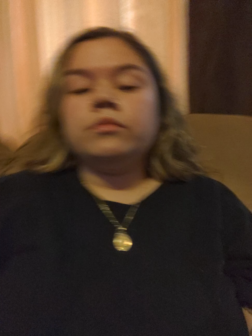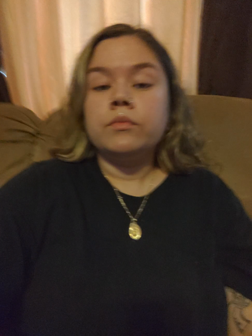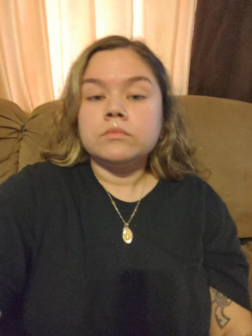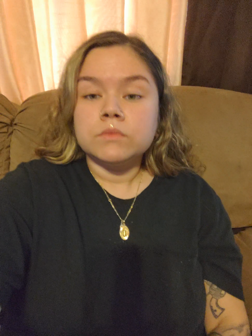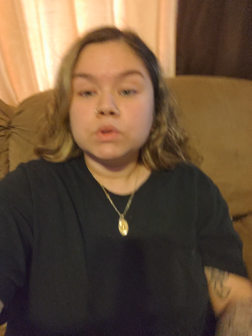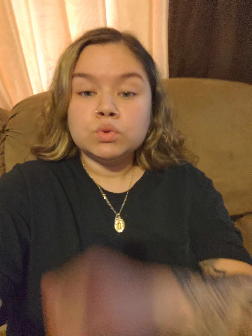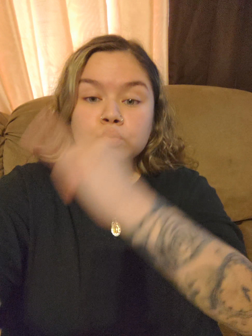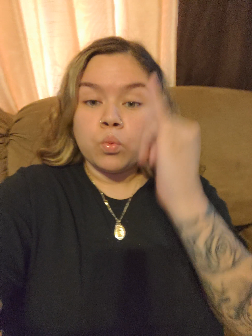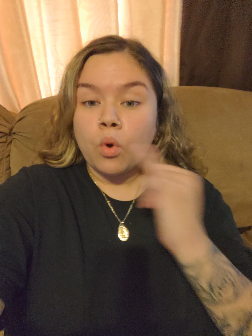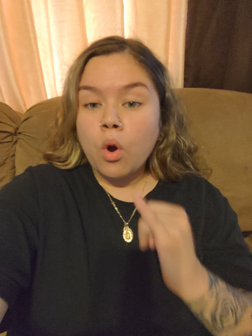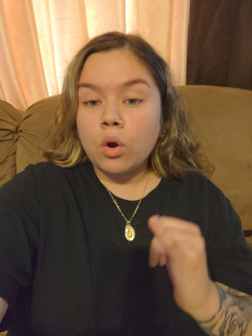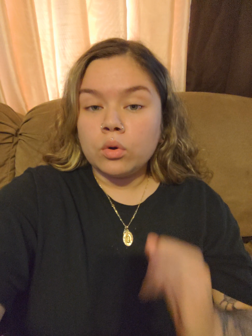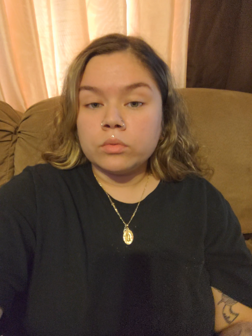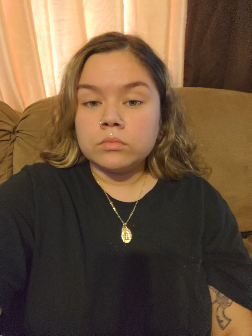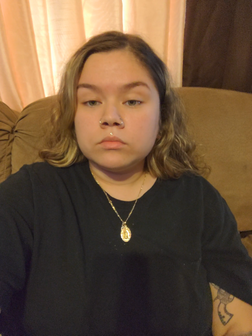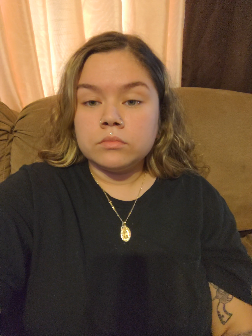draw